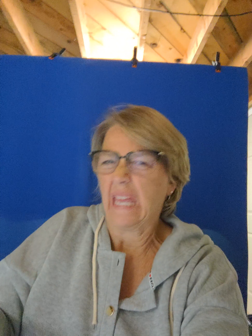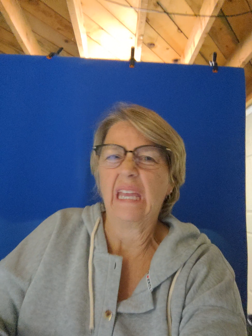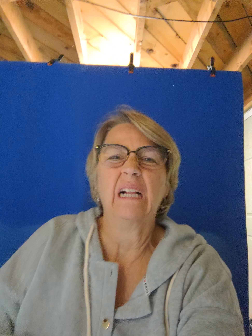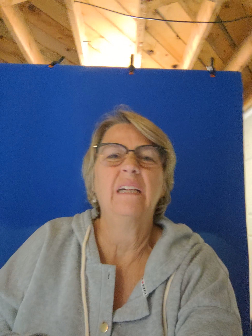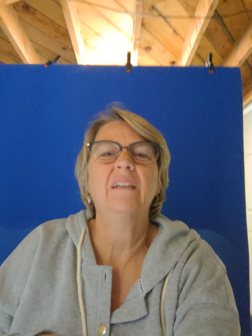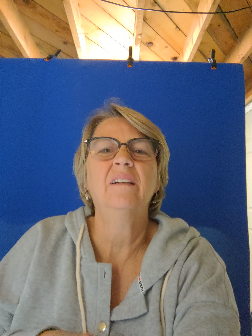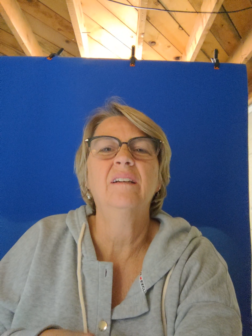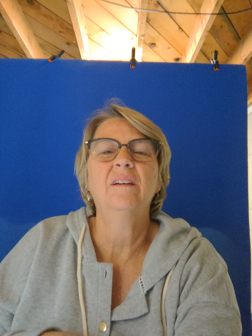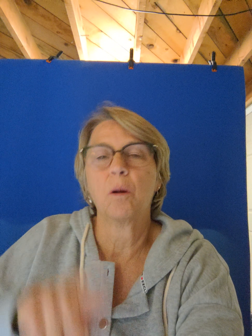yucky